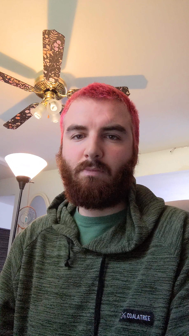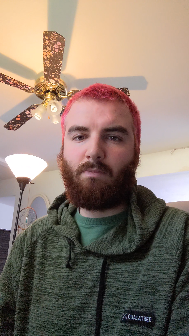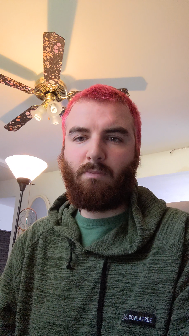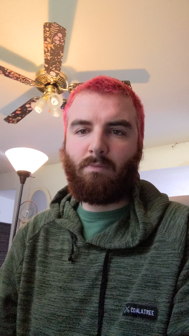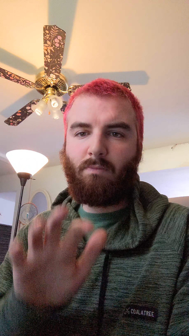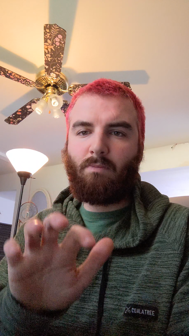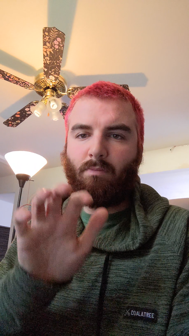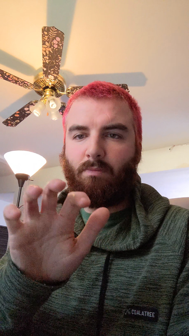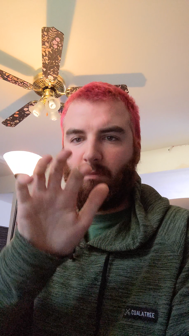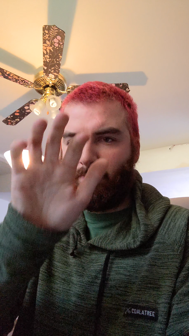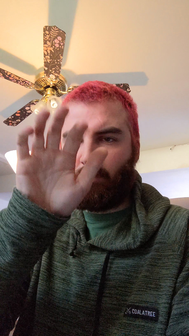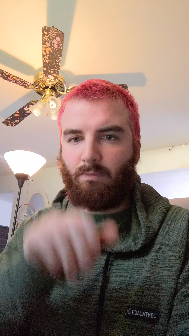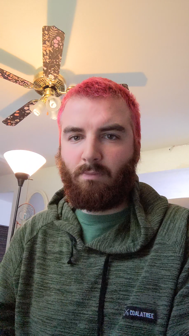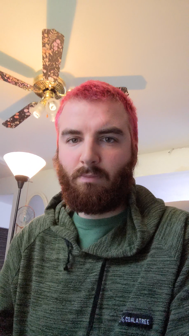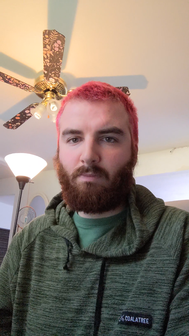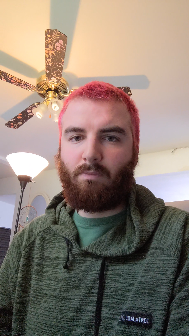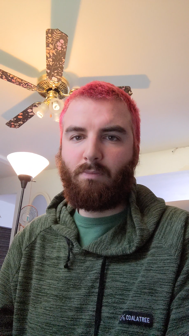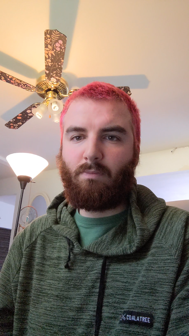climb